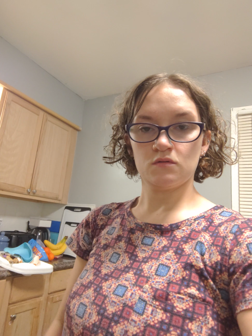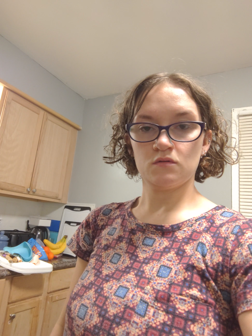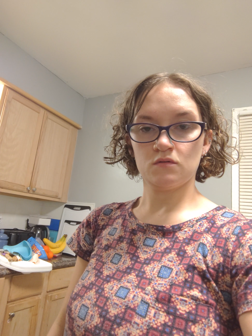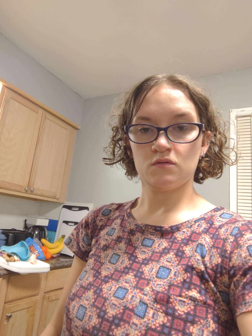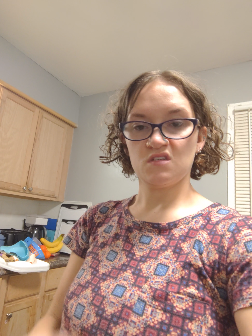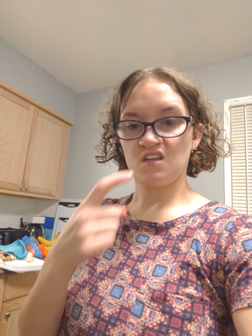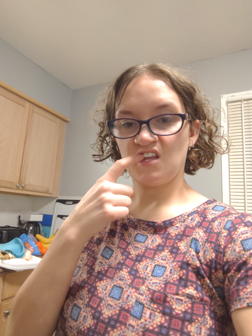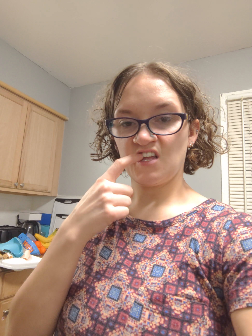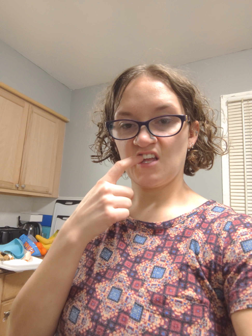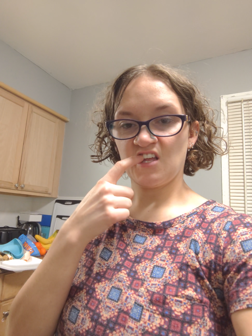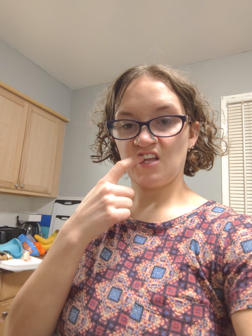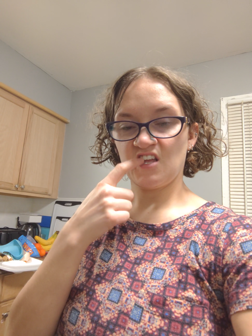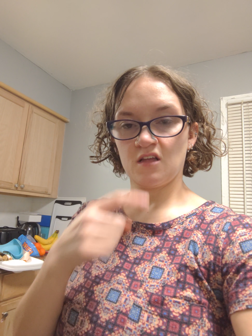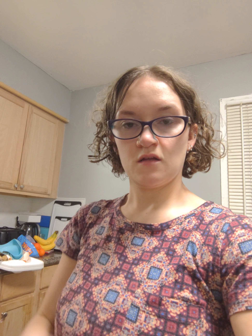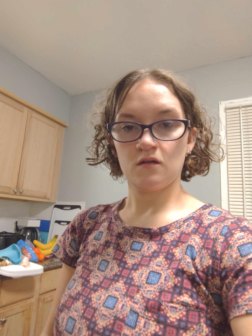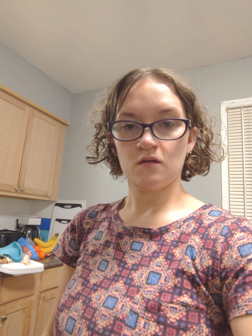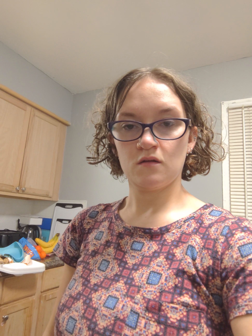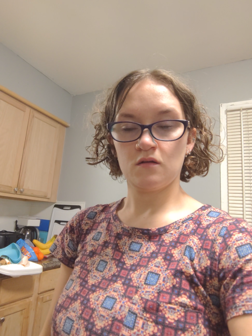tooth